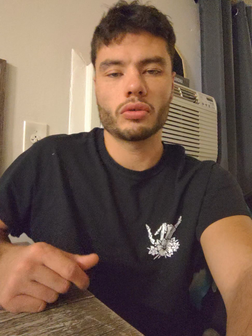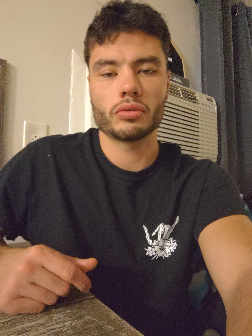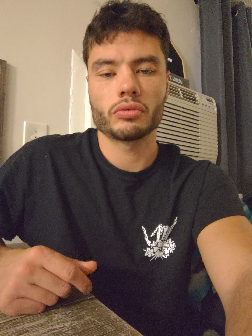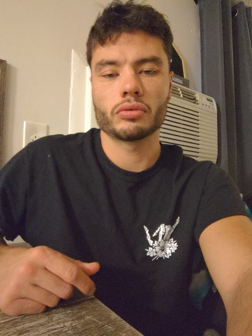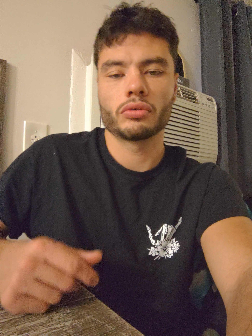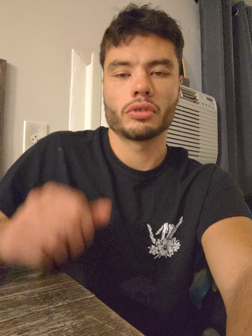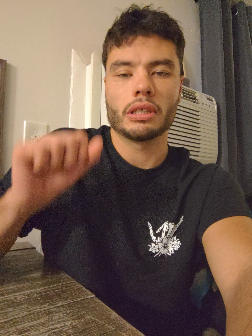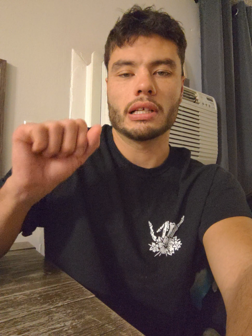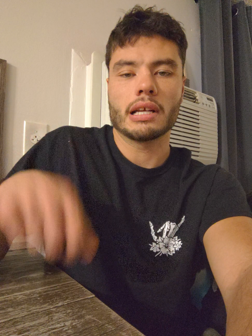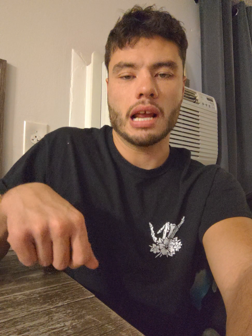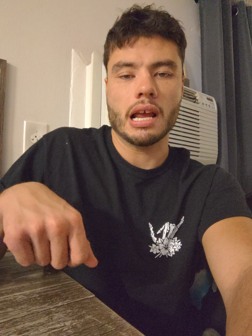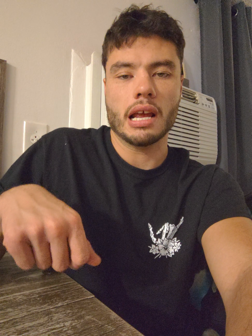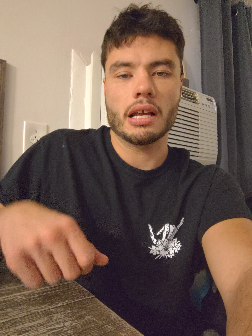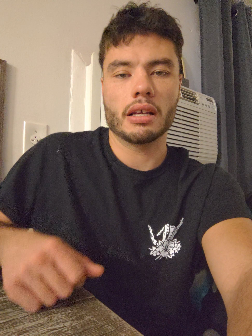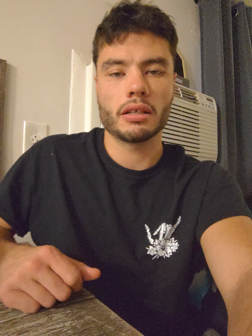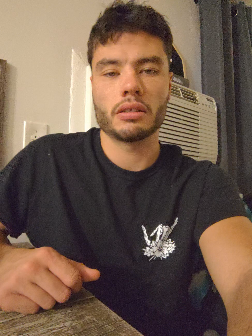can